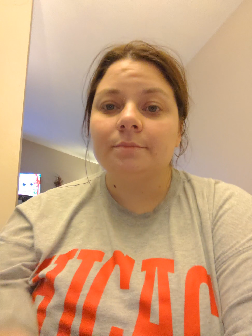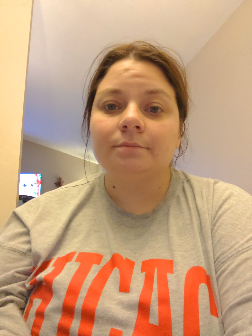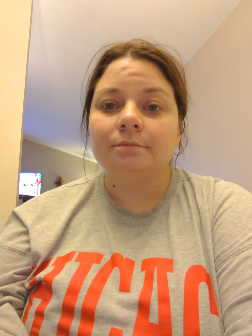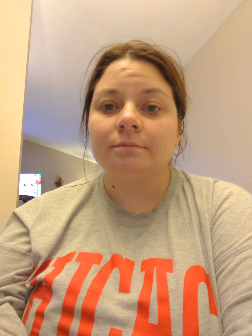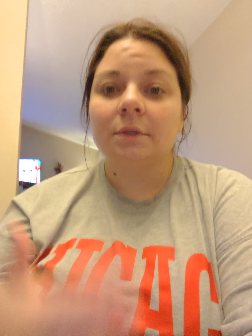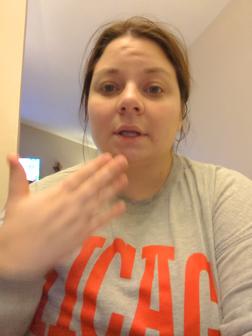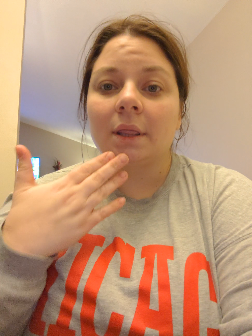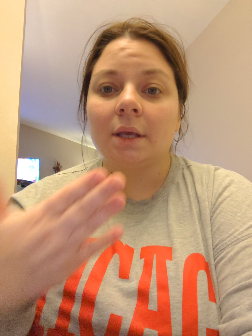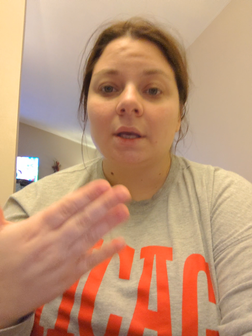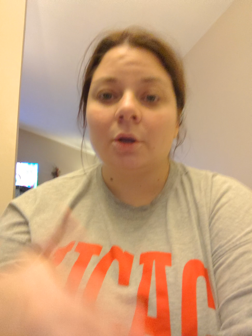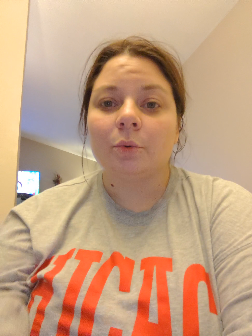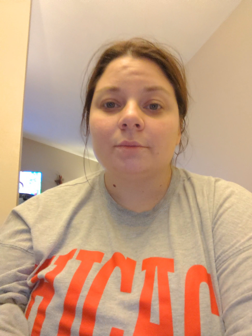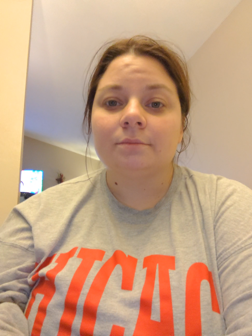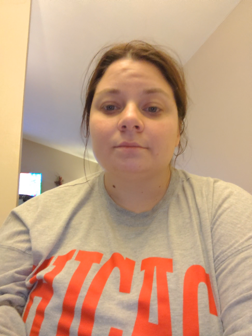thank you